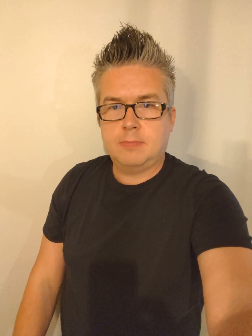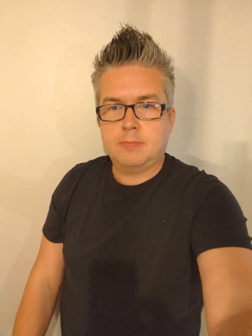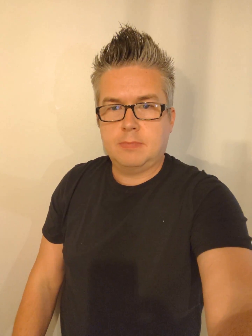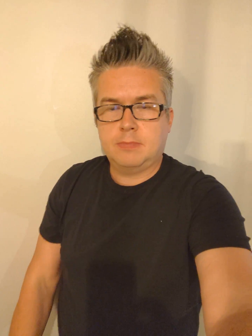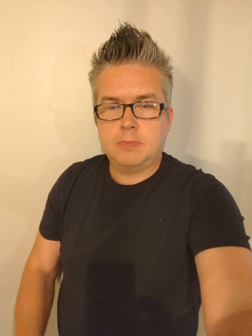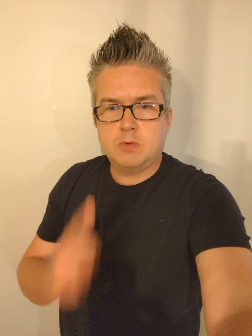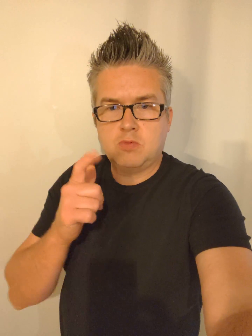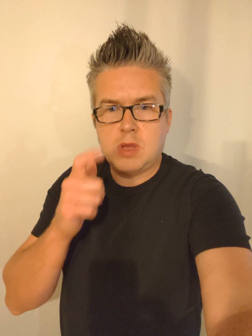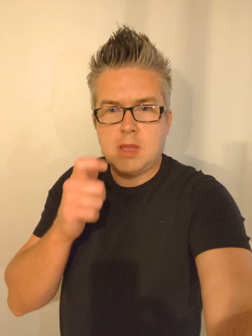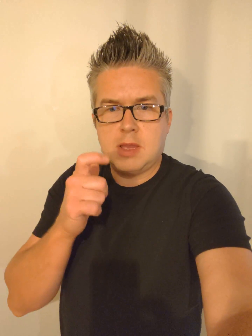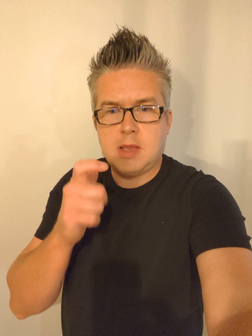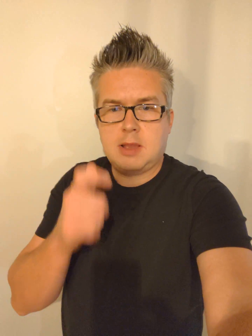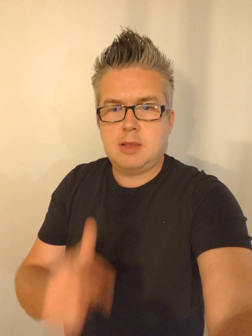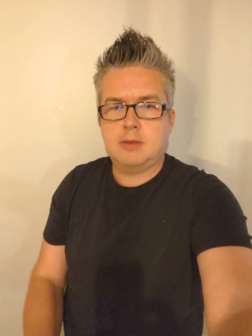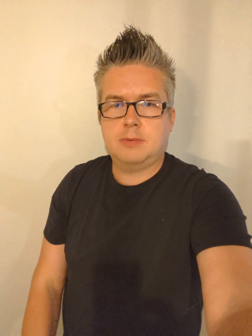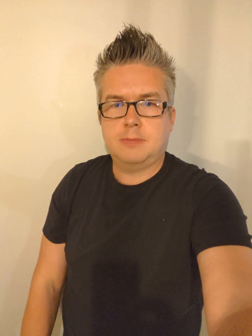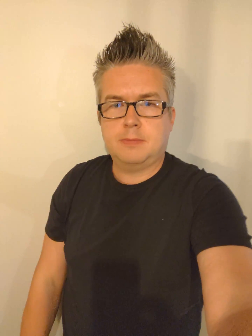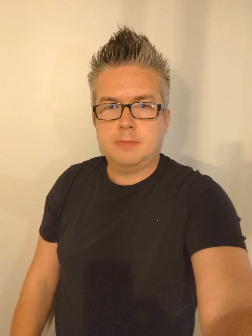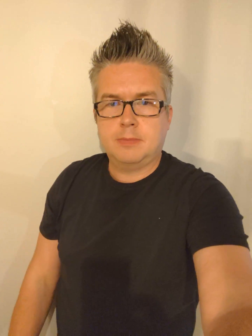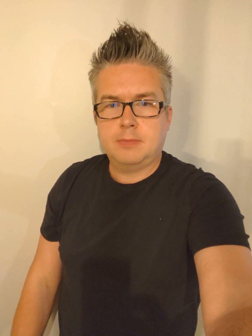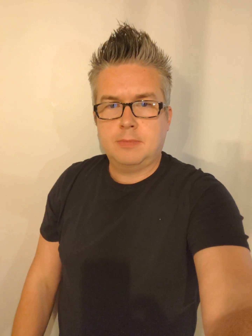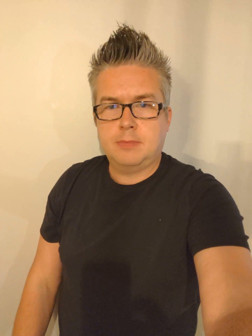run